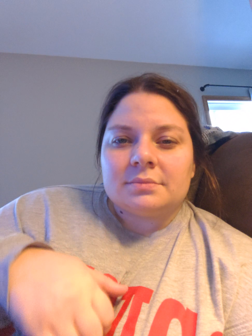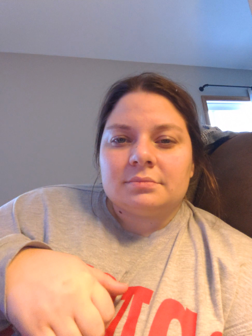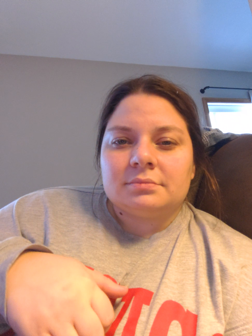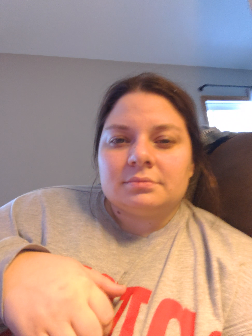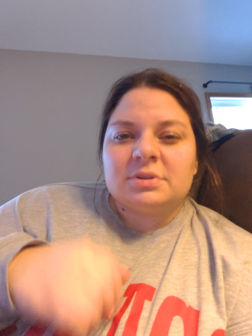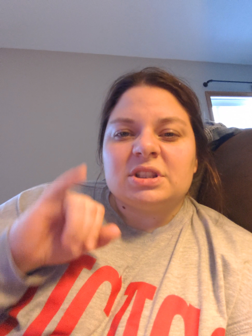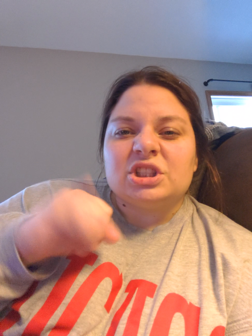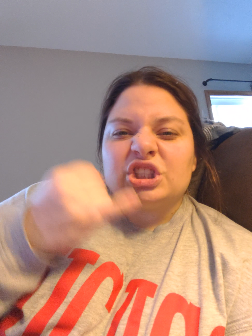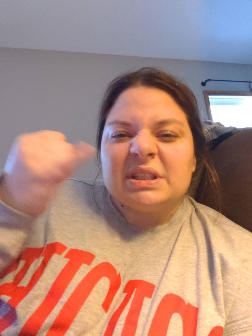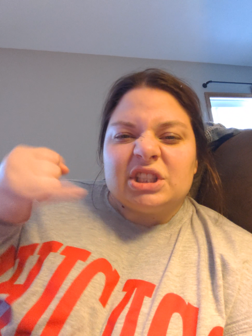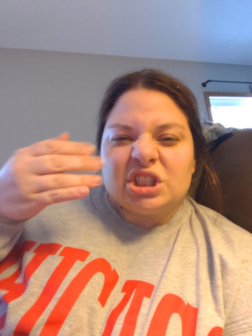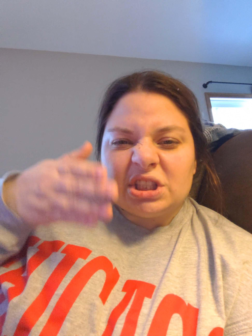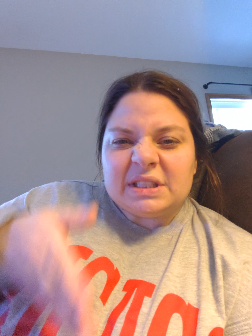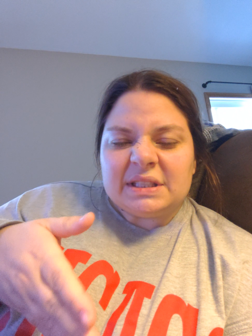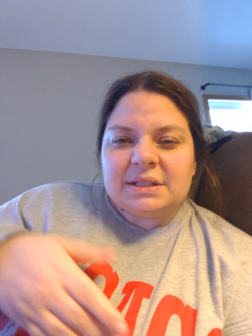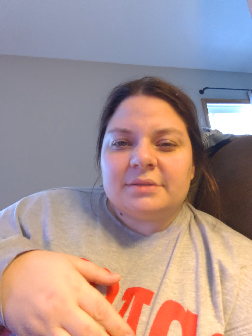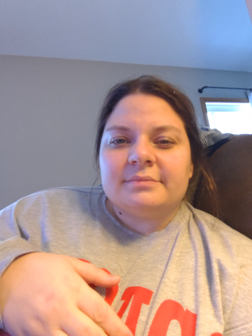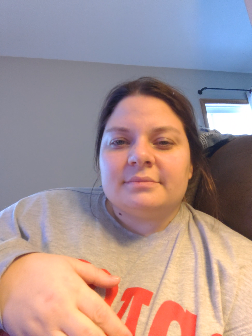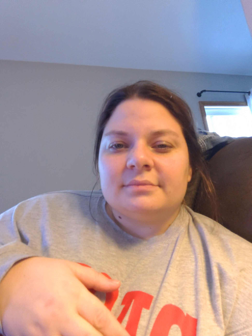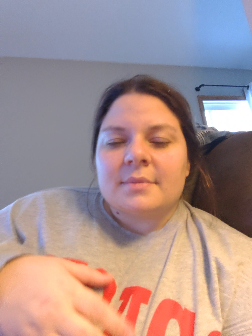jeans